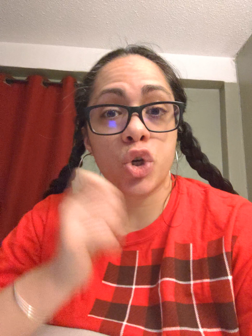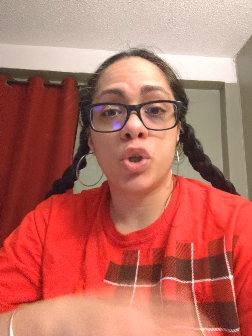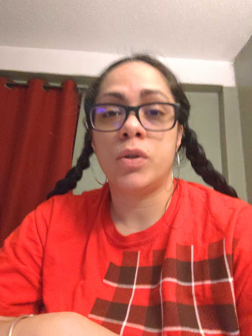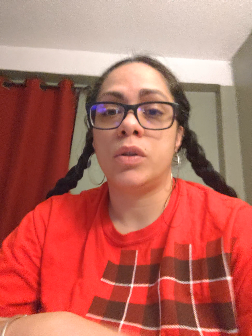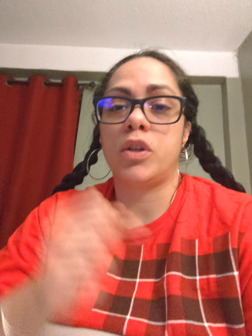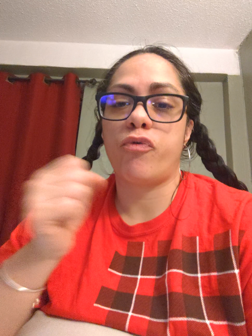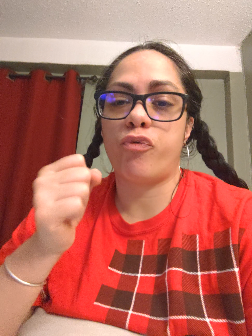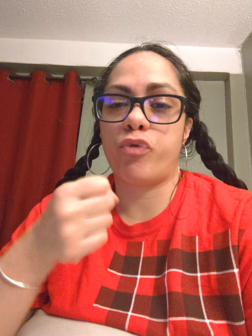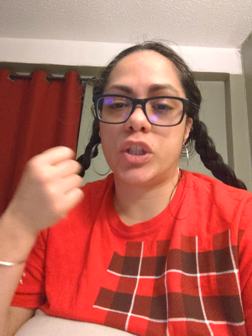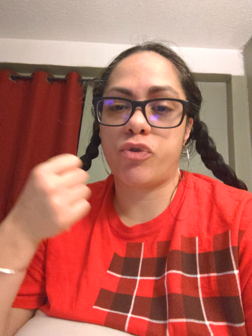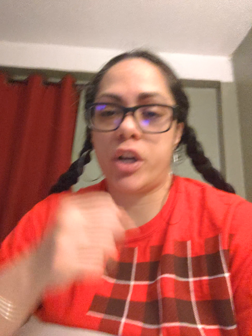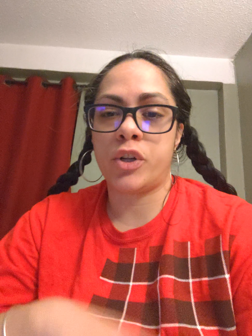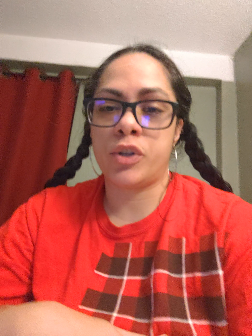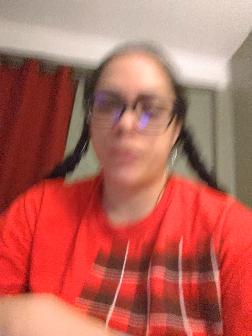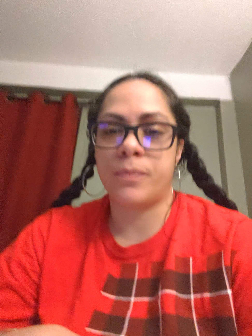refrigerator